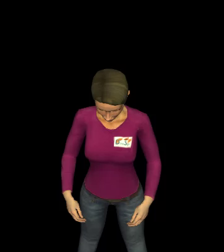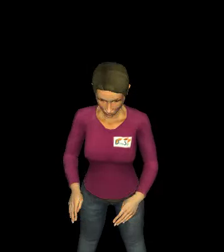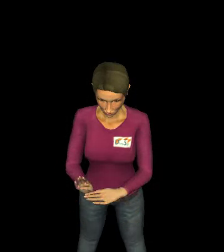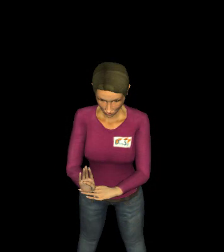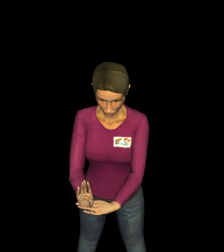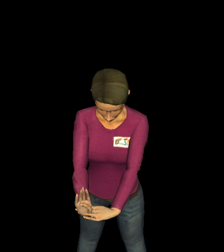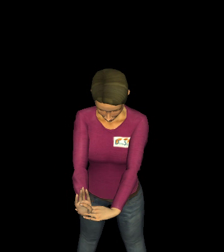يظهر